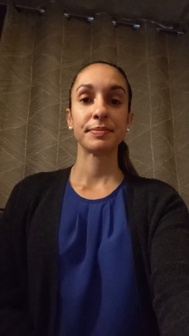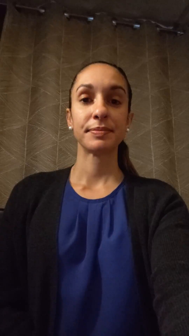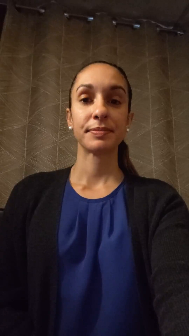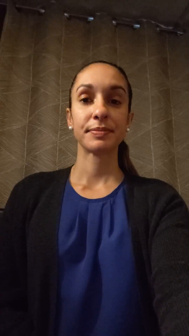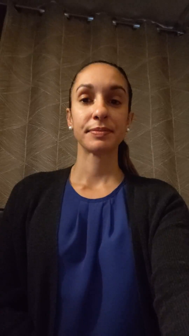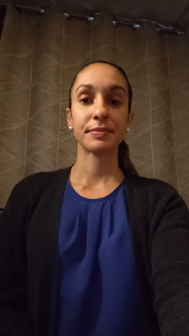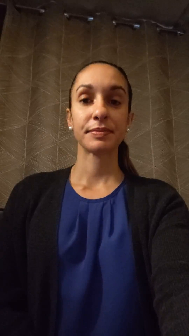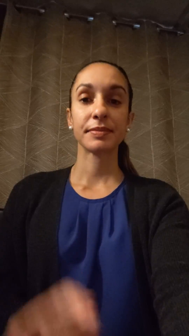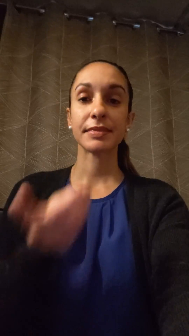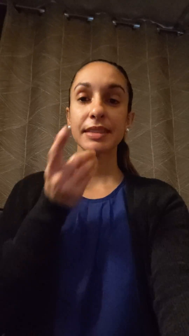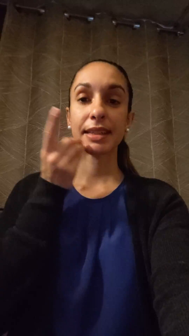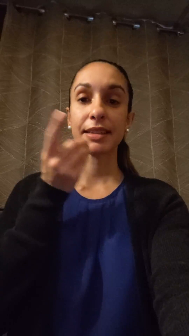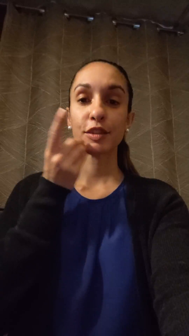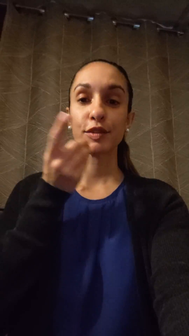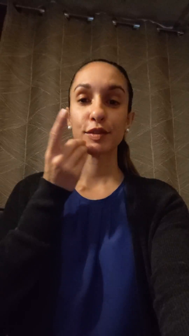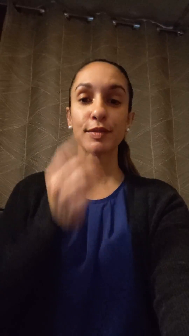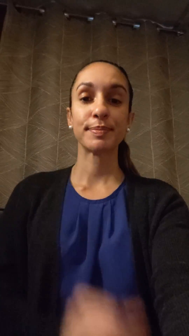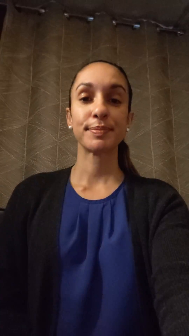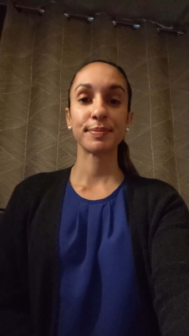dinner